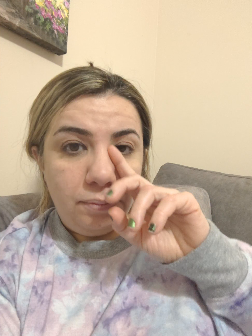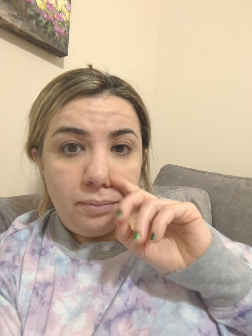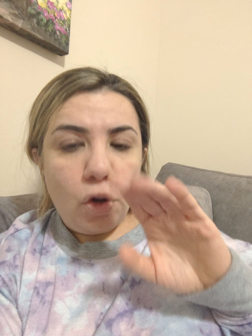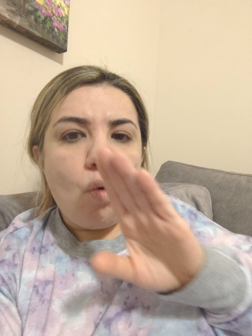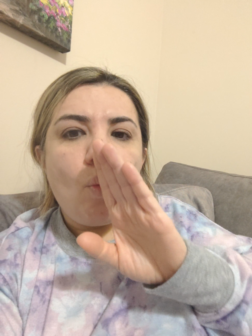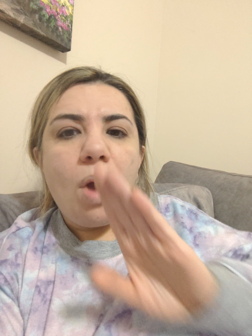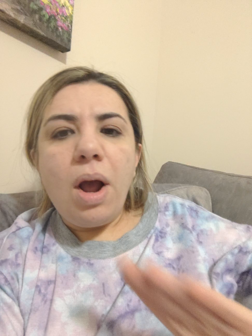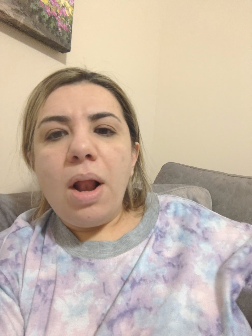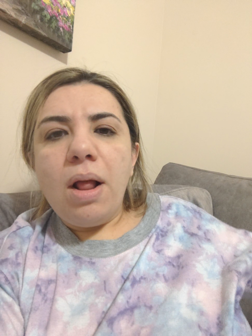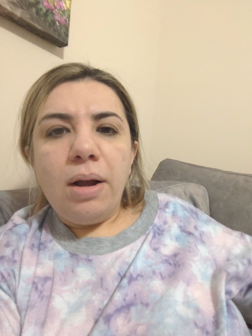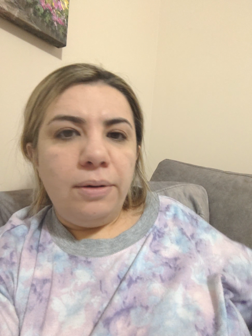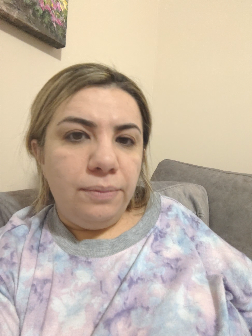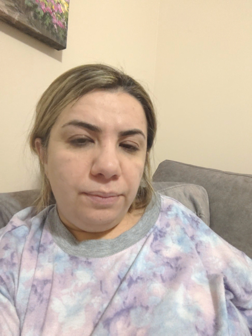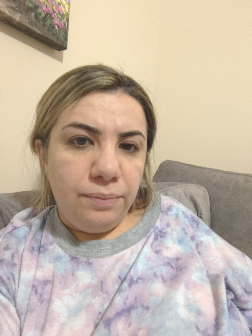quiet